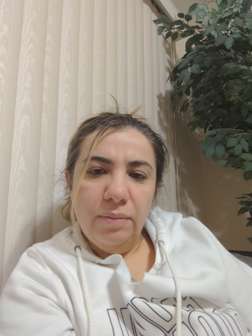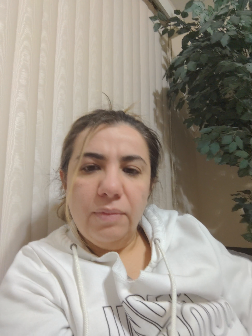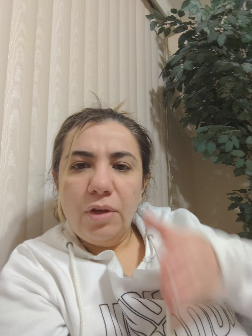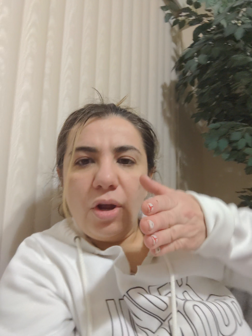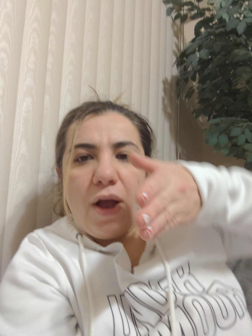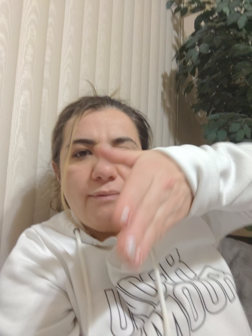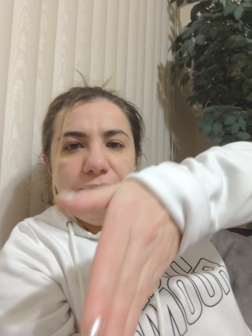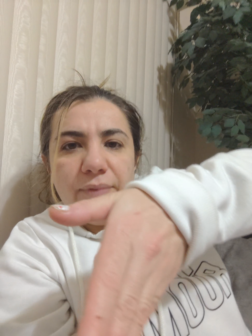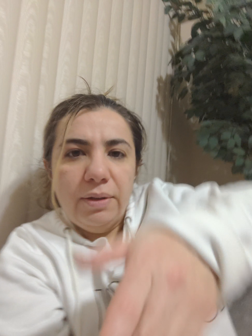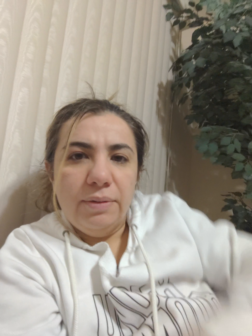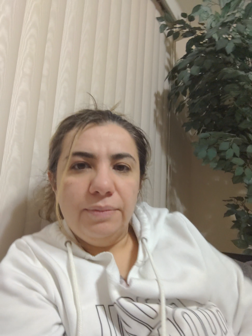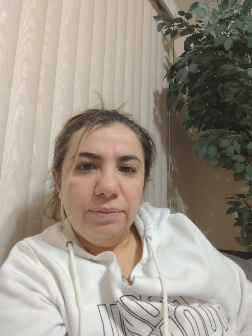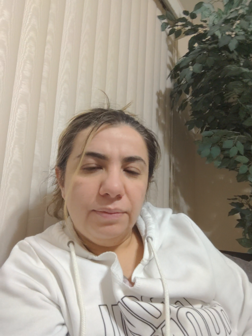after